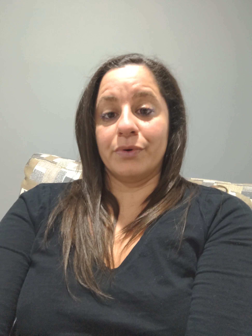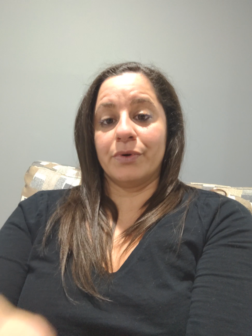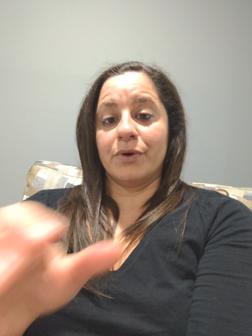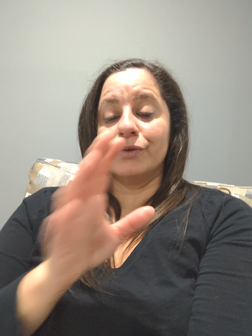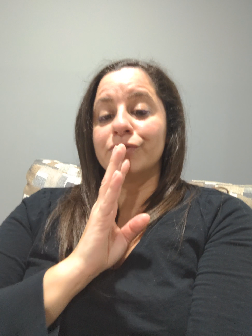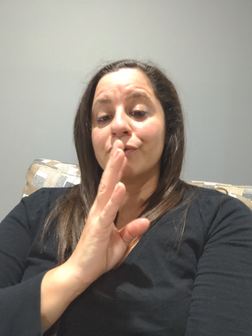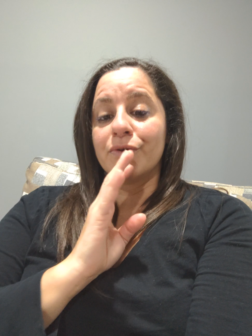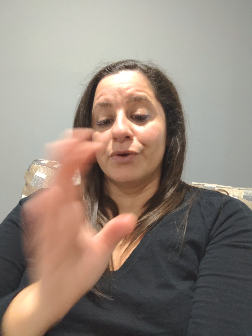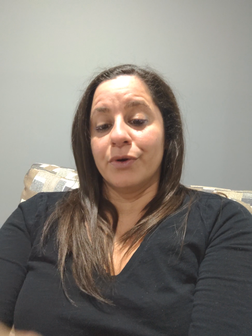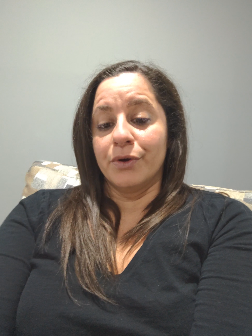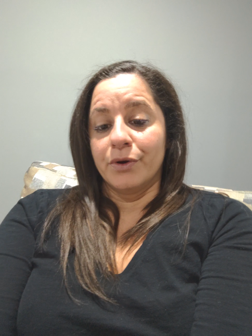talk